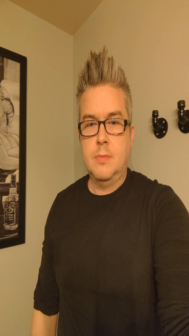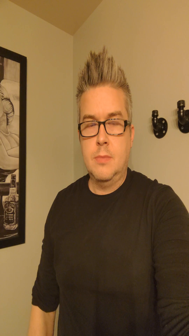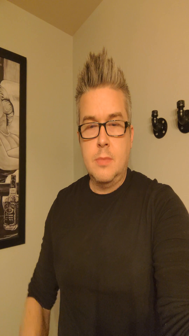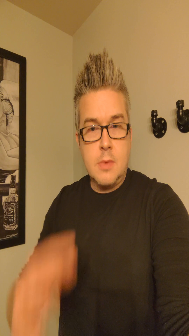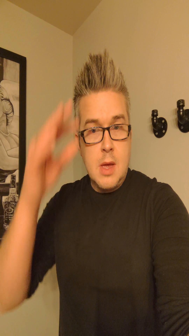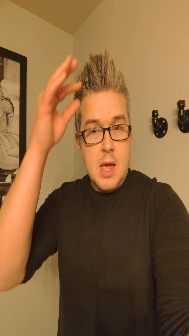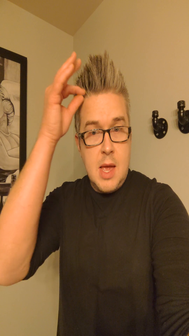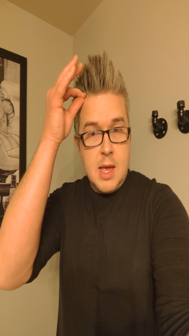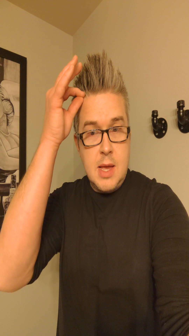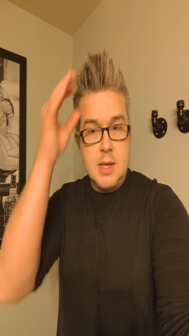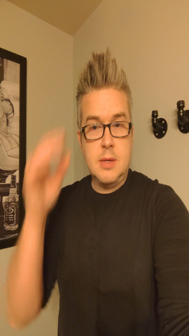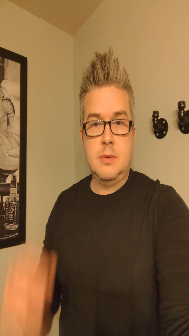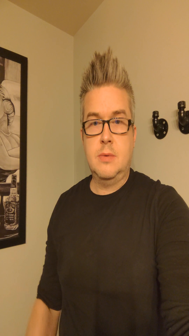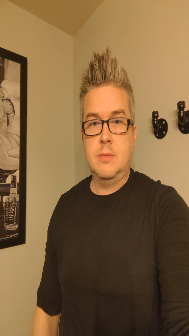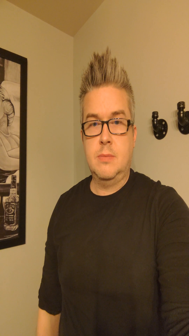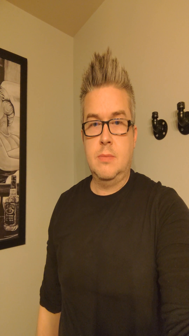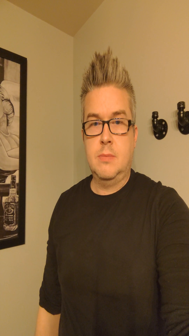hair